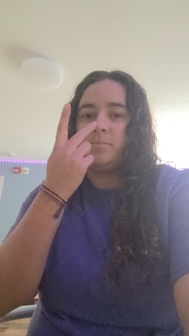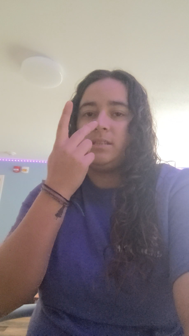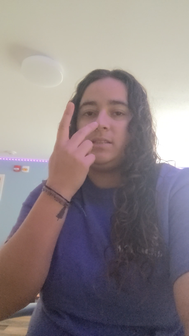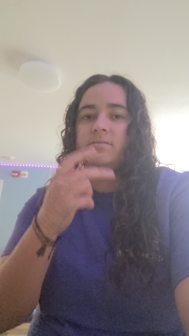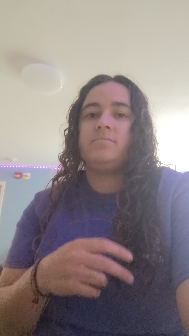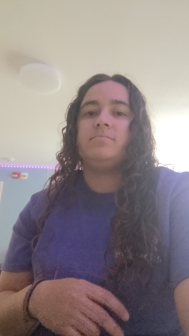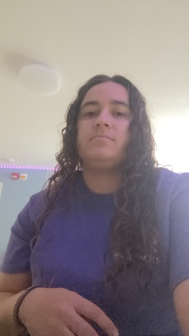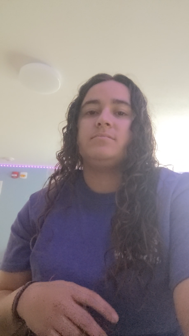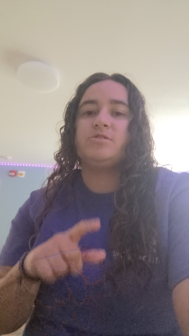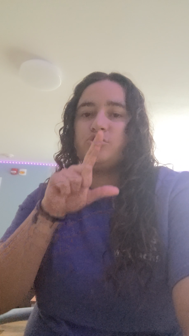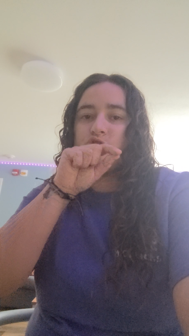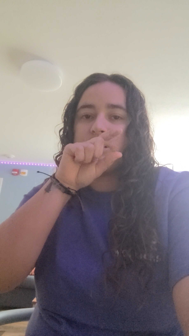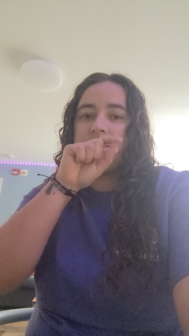chicken